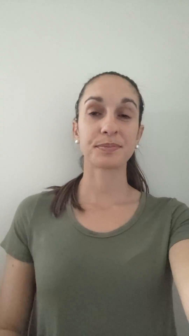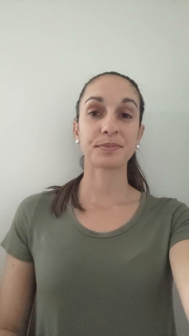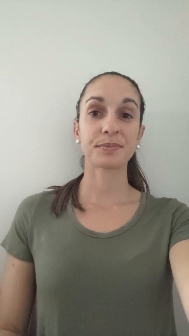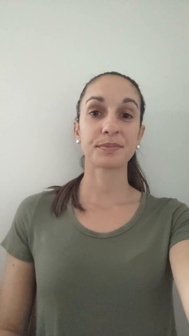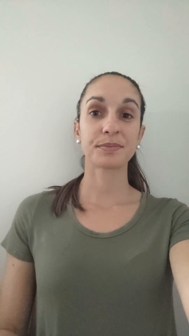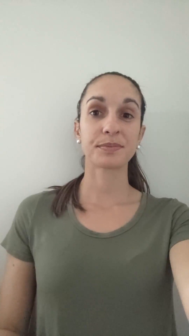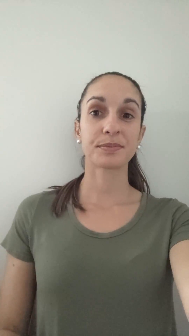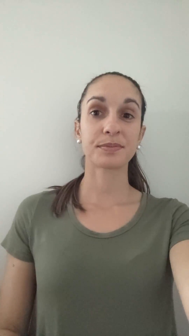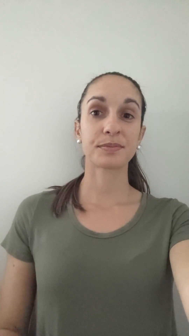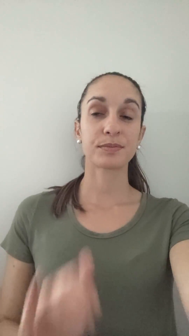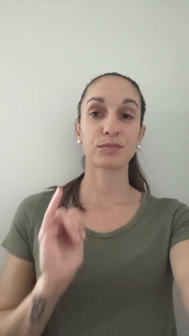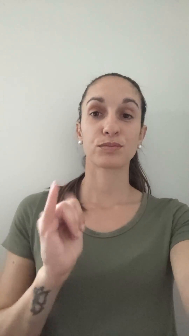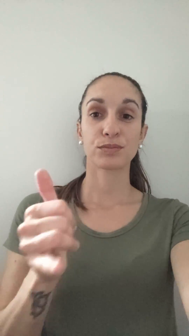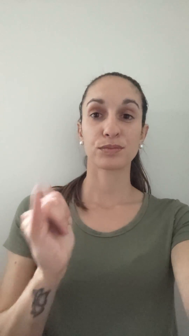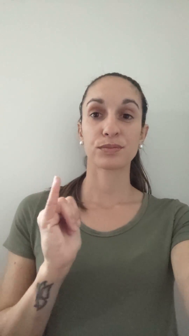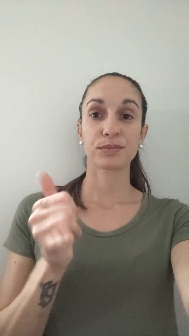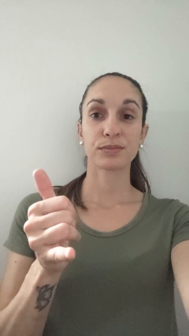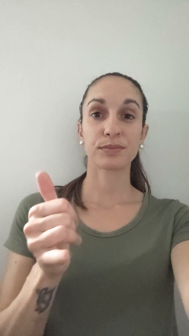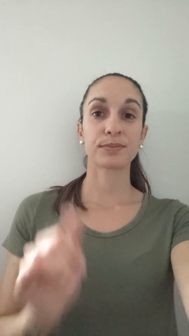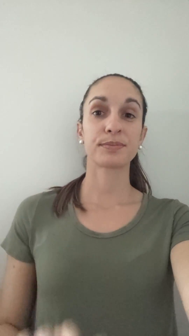rocking chair